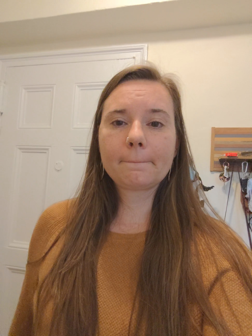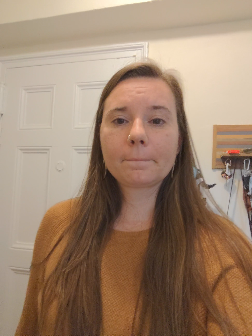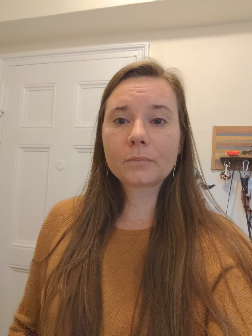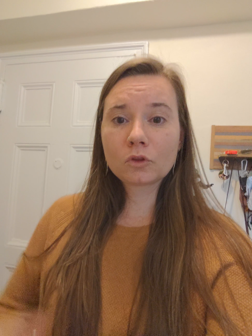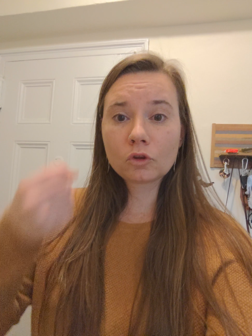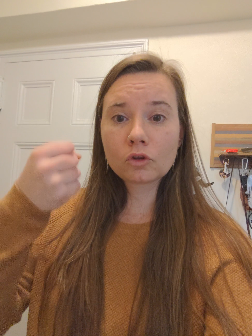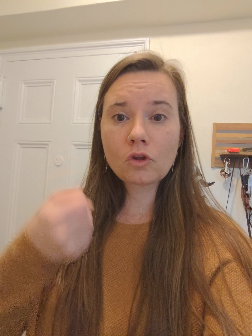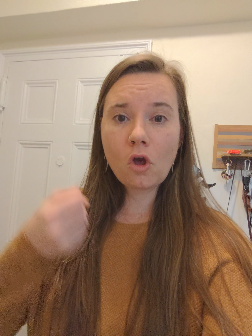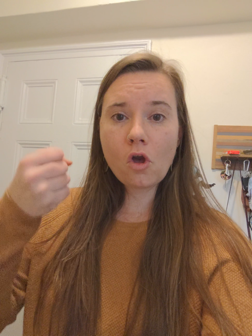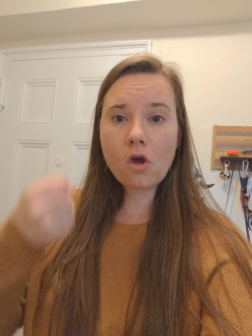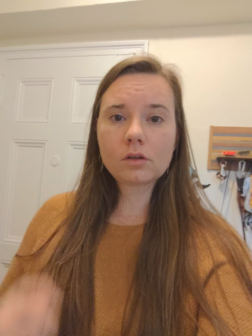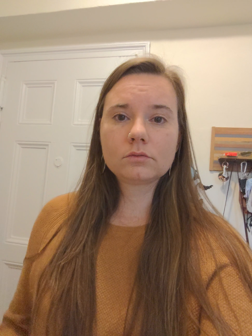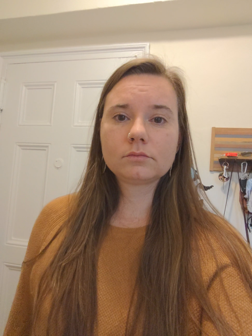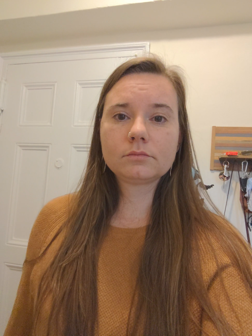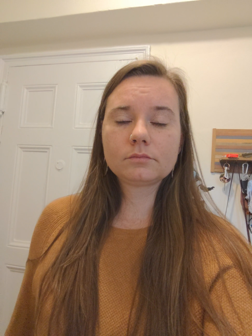car